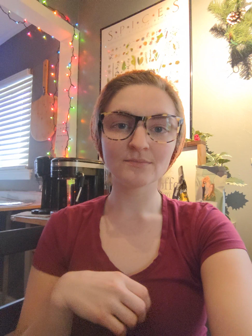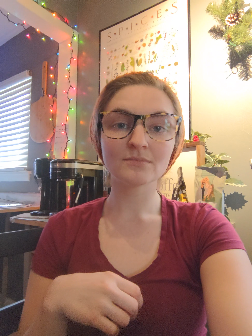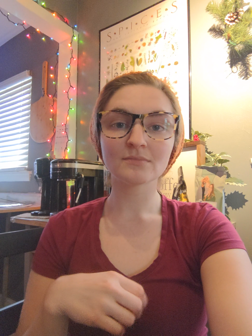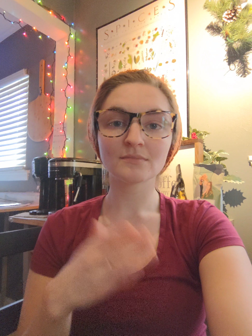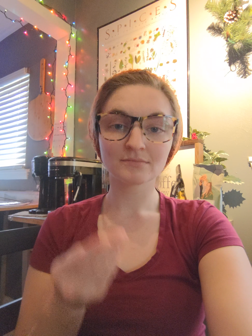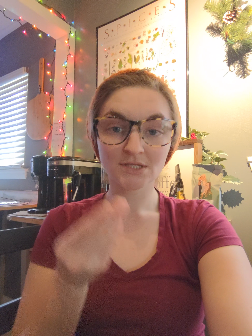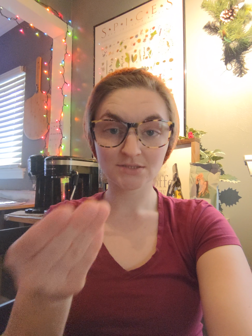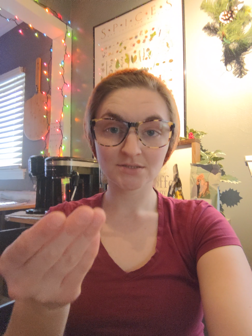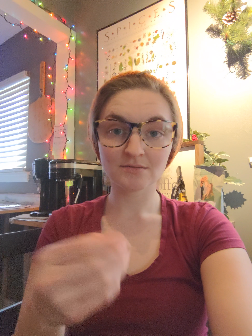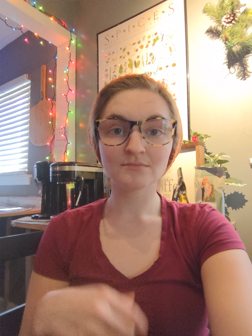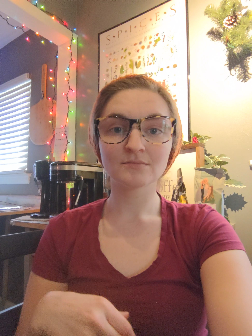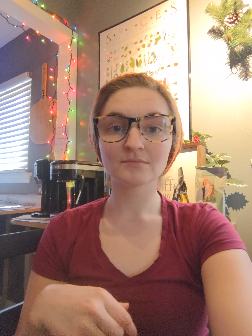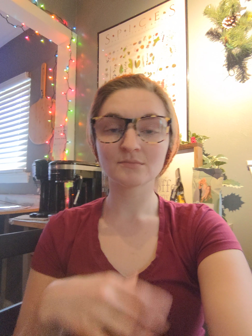give